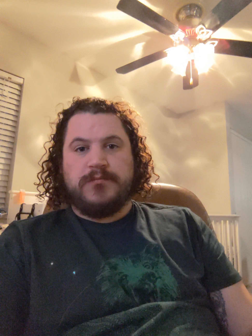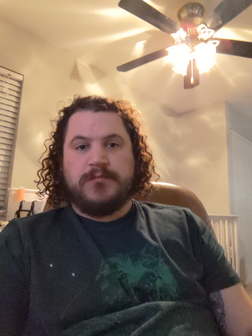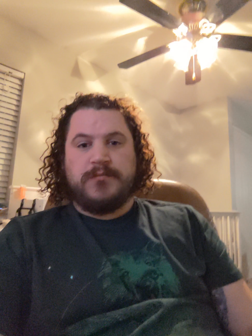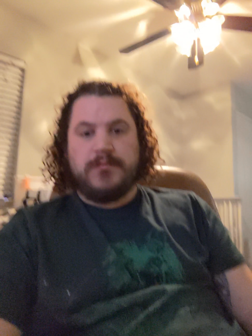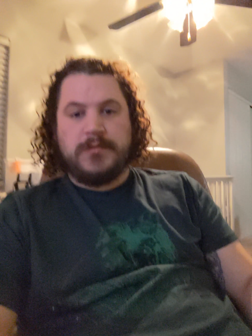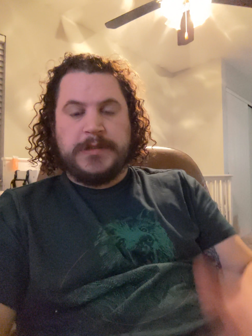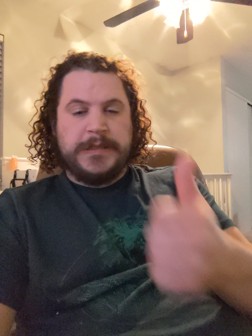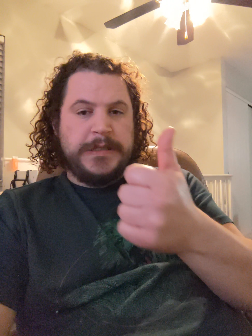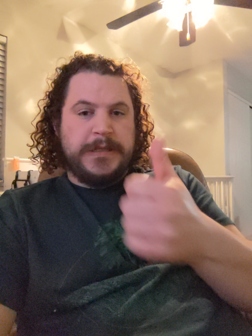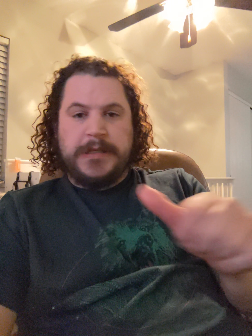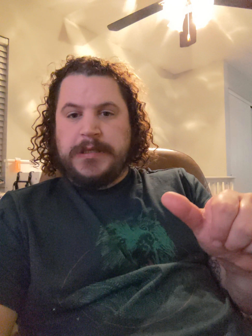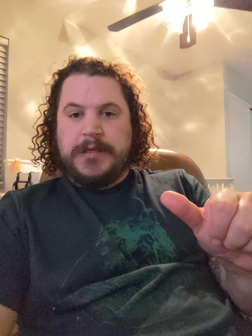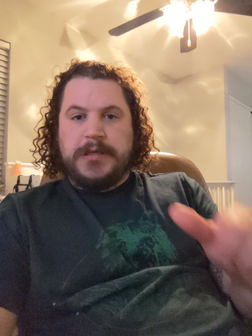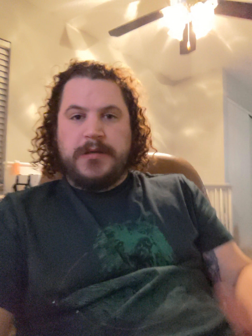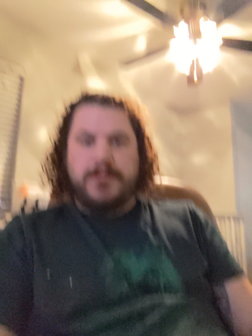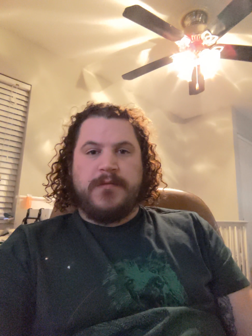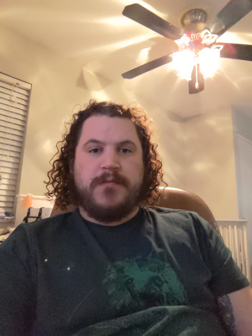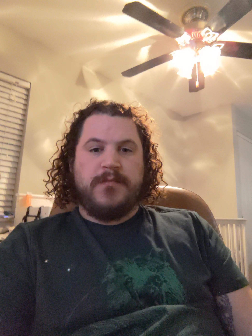any